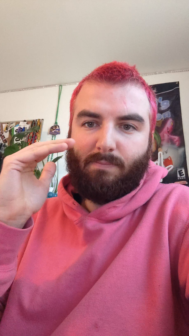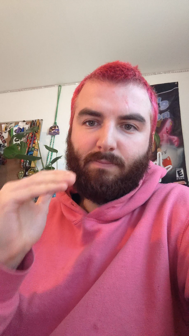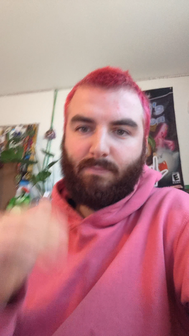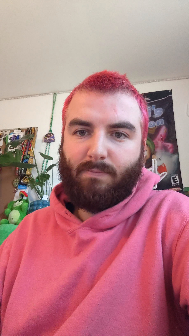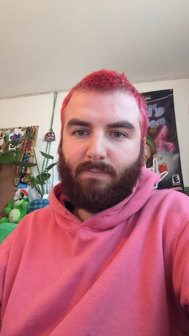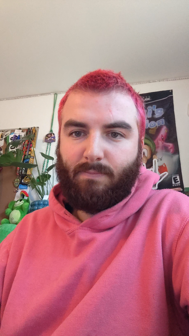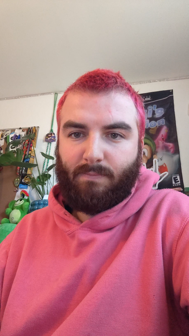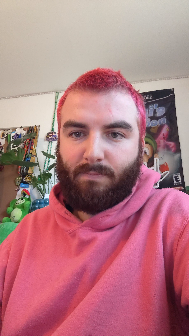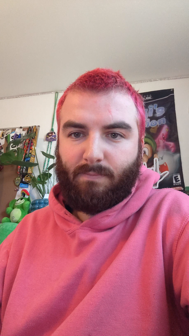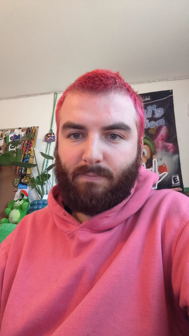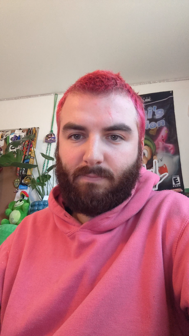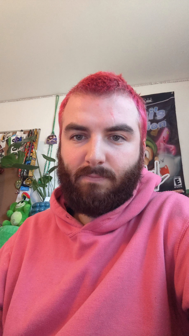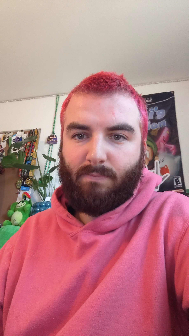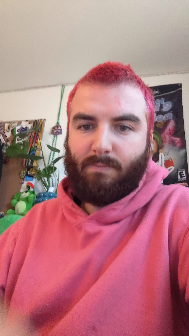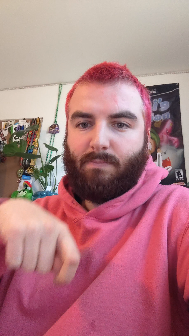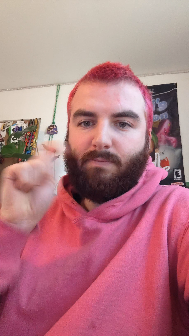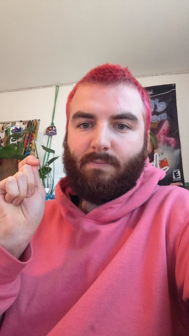rip